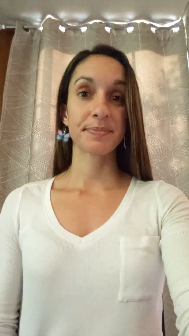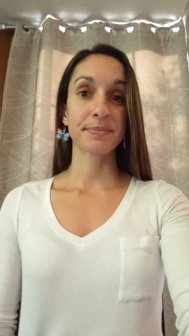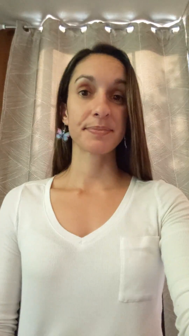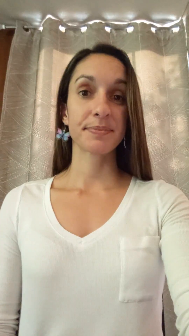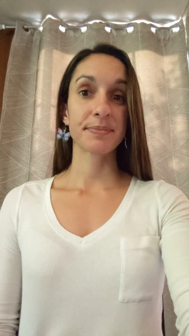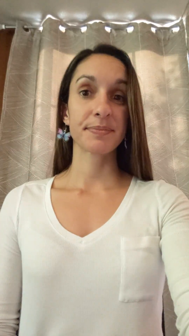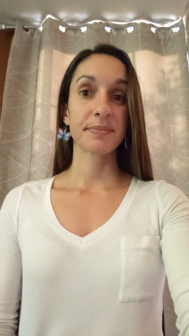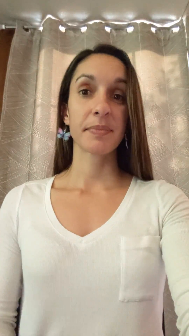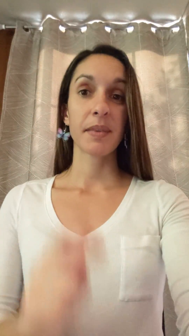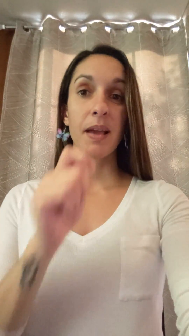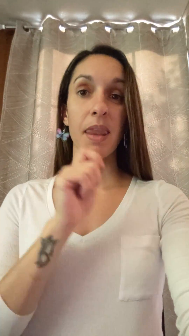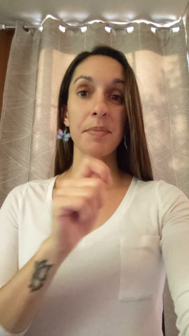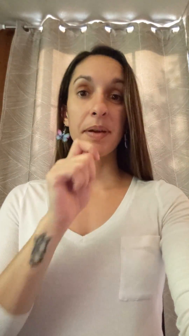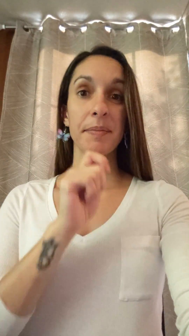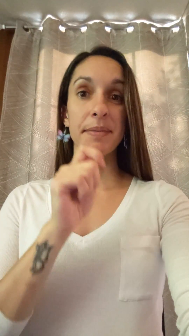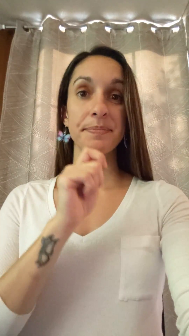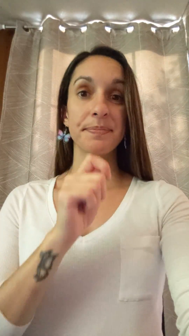popsicle